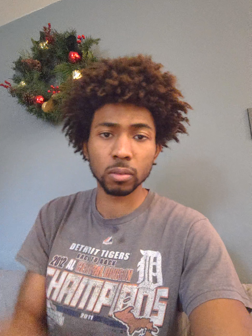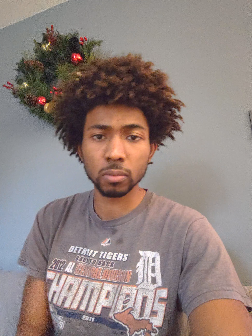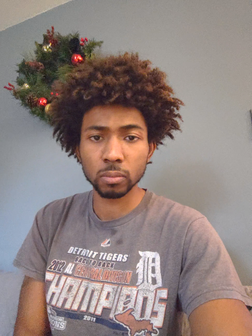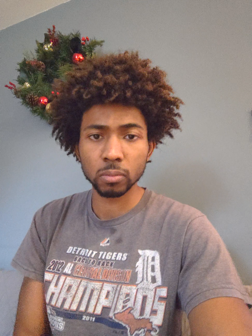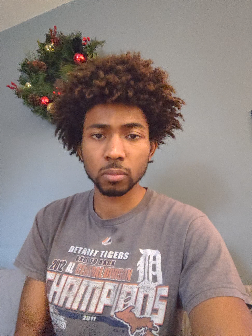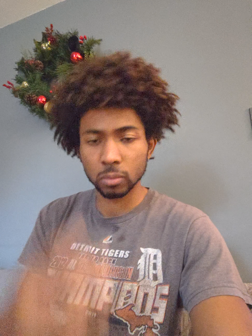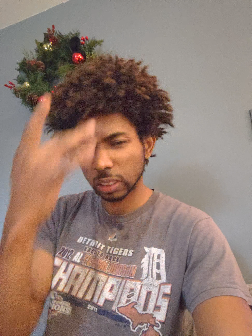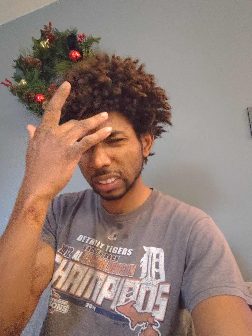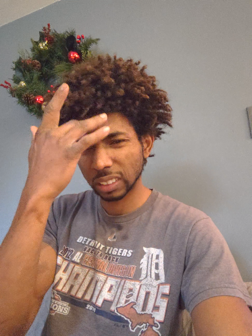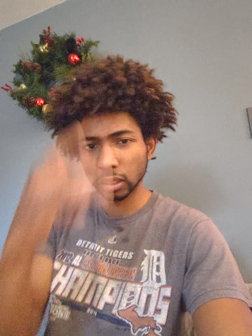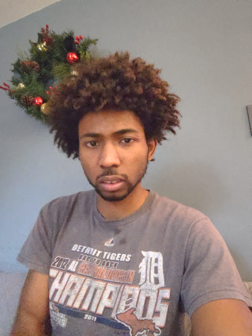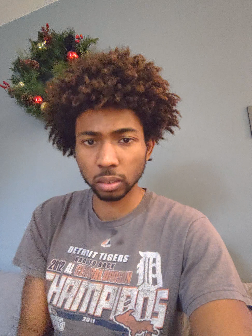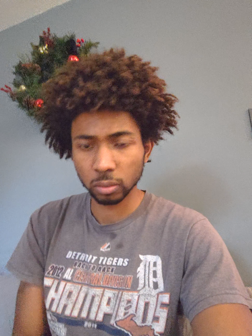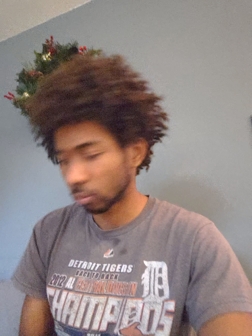sick